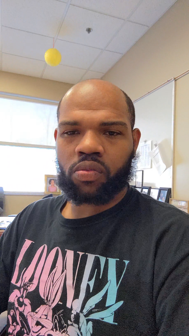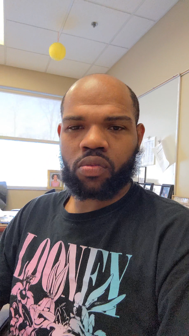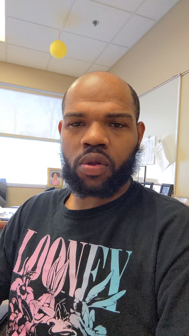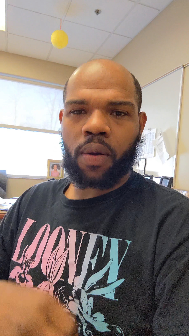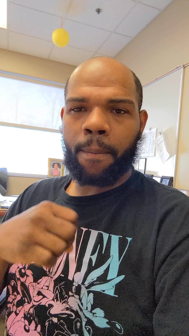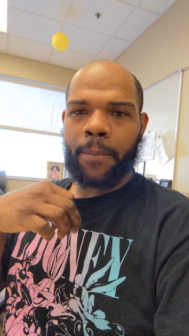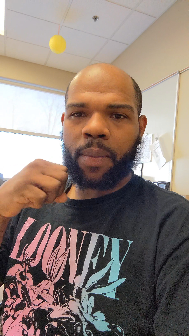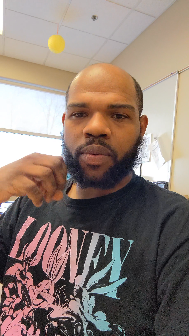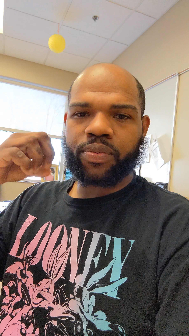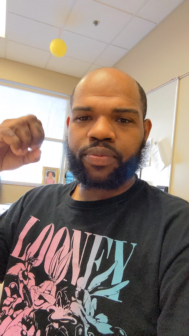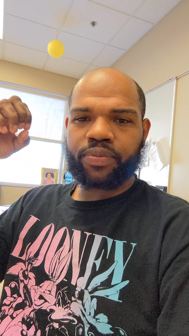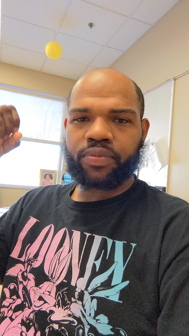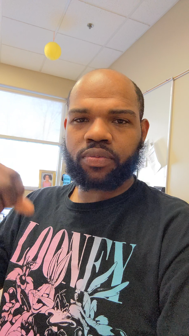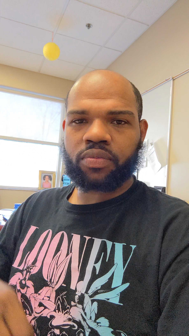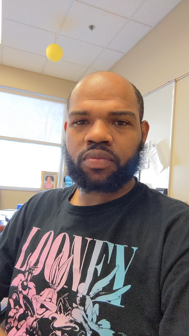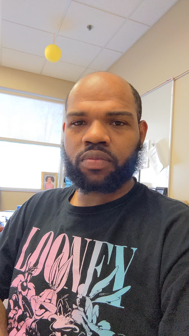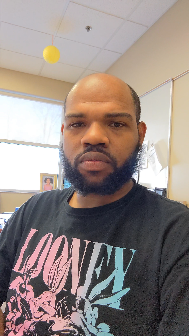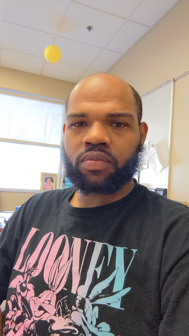bubbles